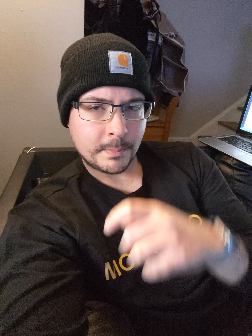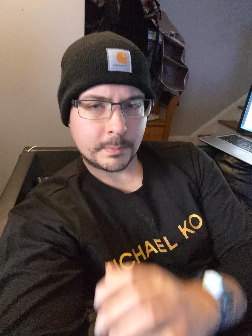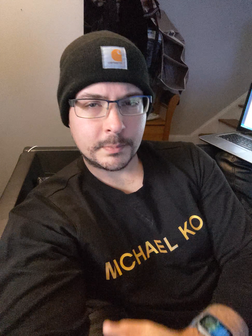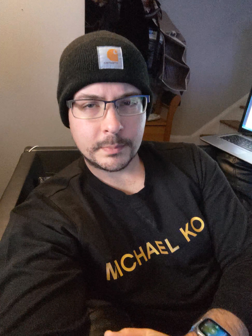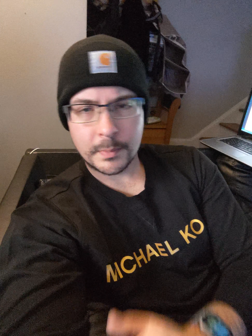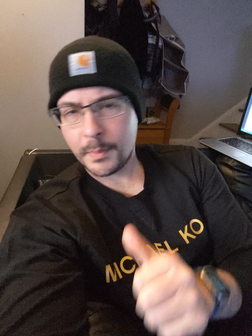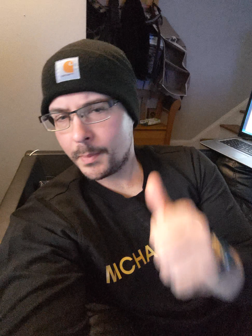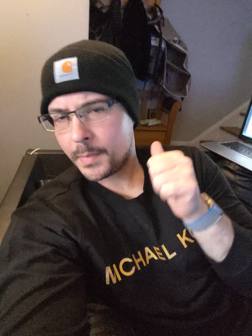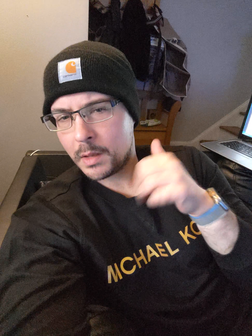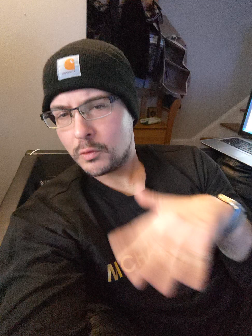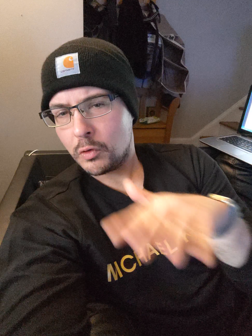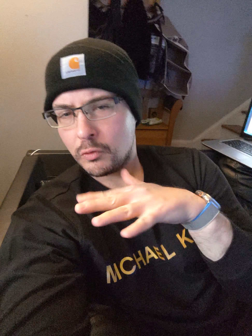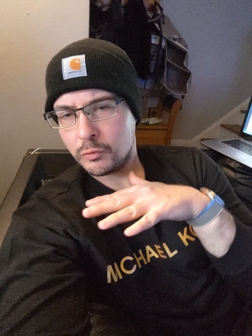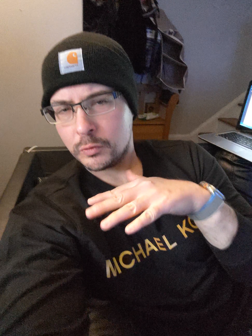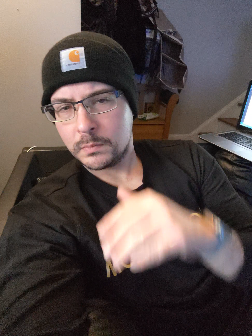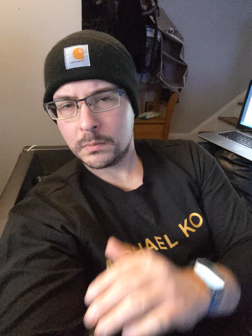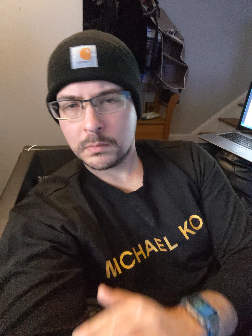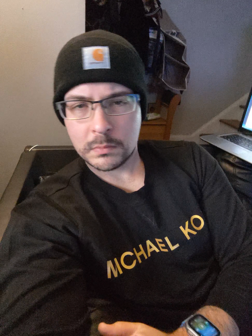backyard